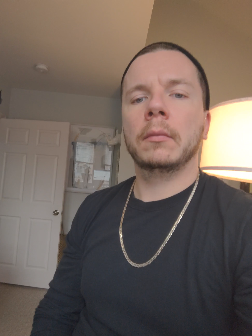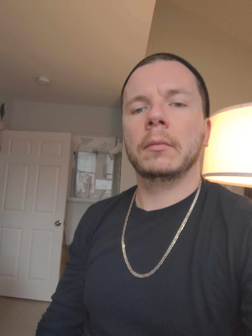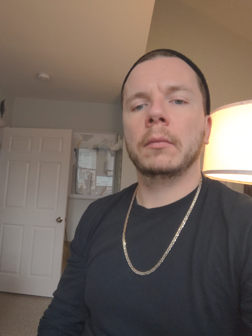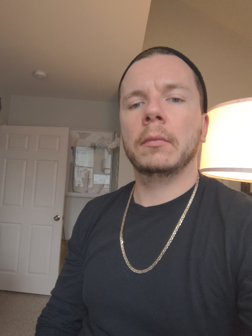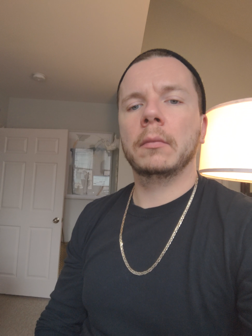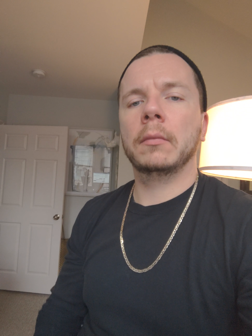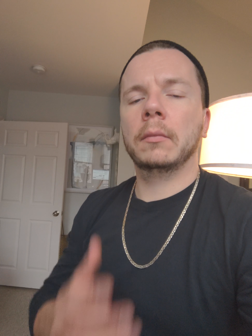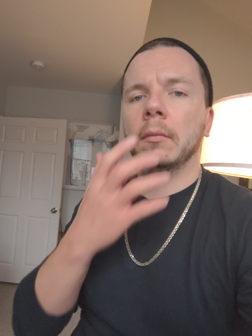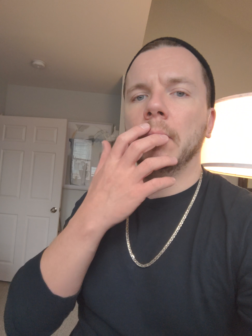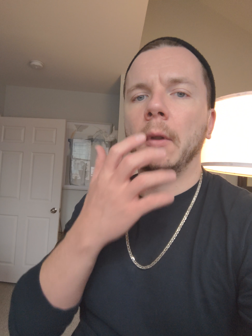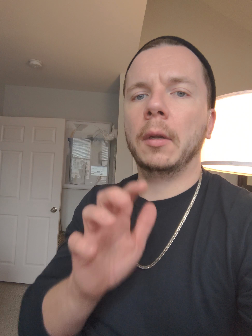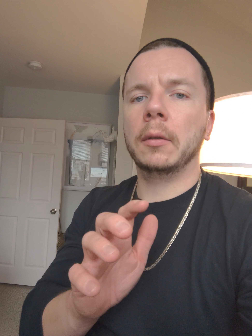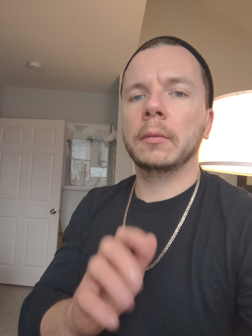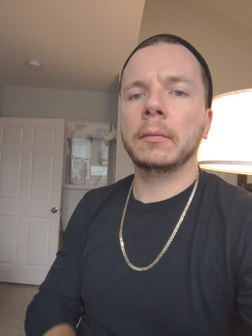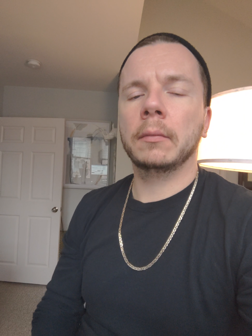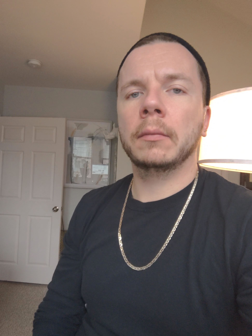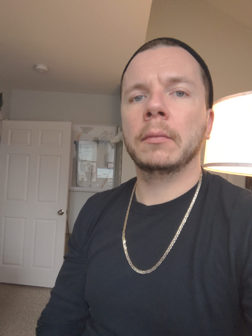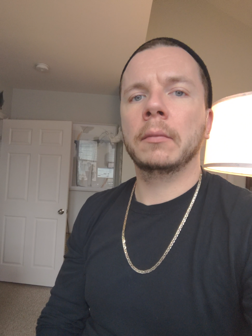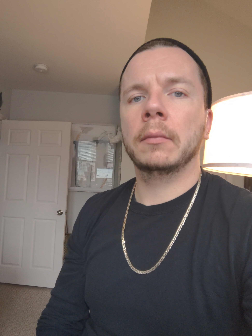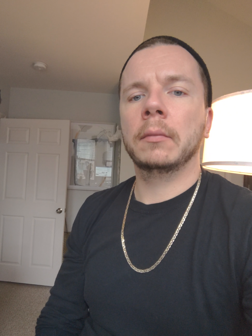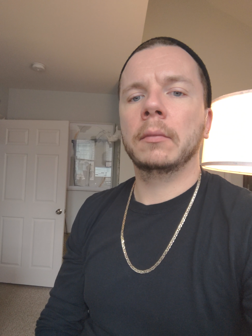hot